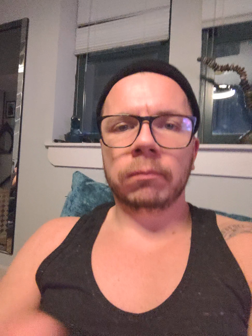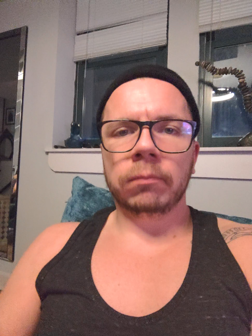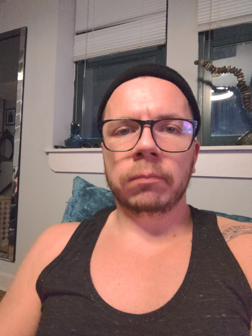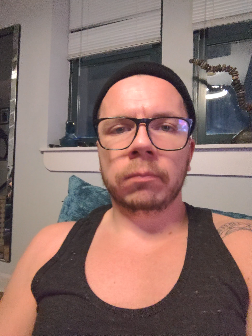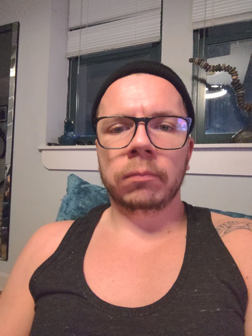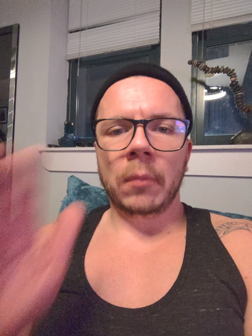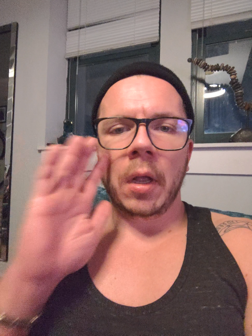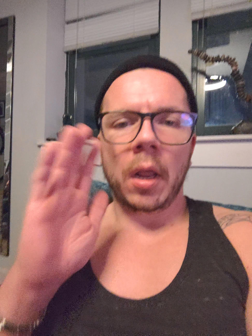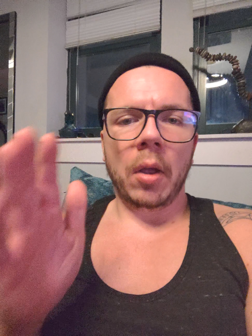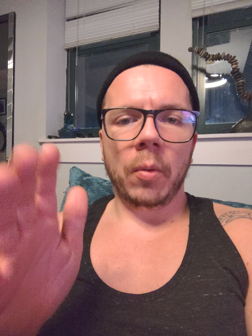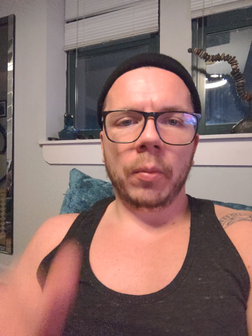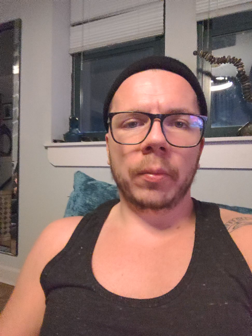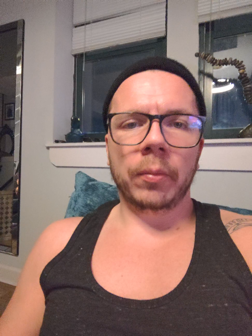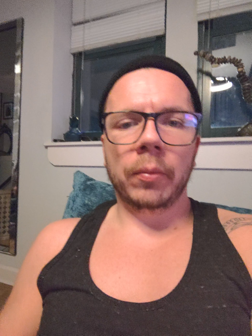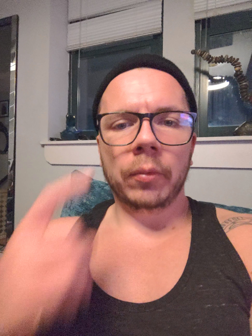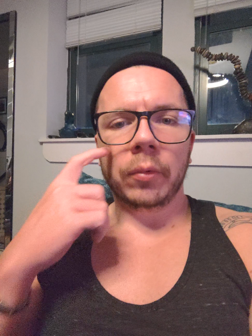hello